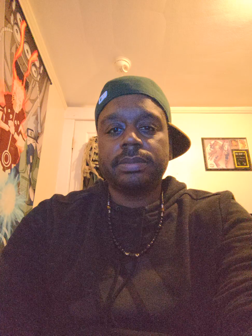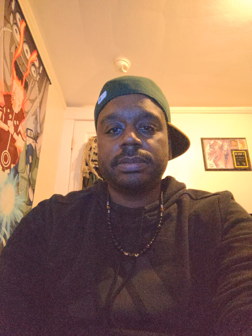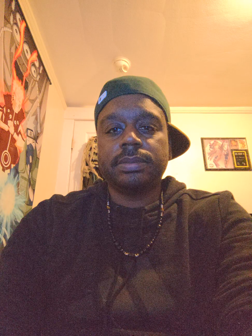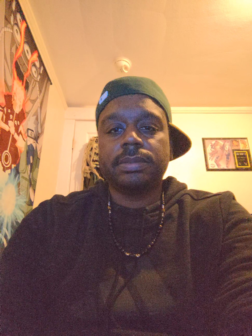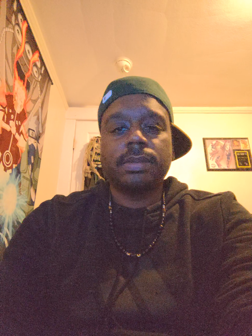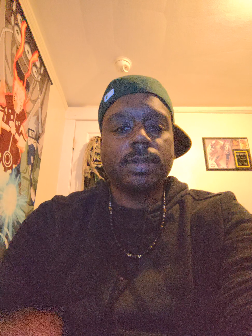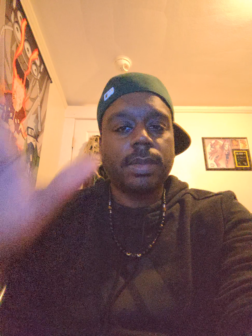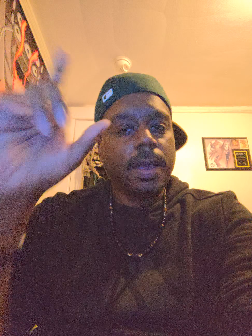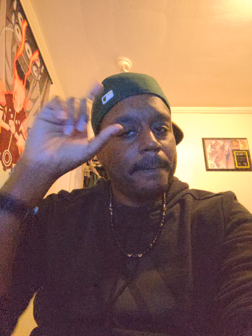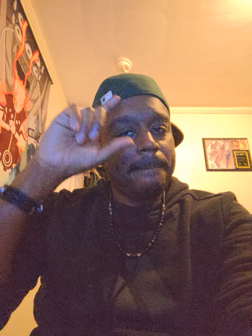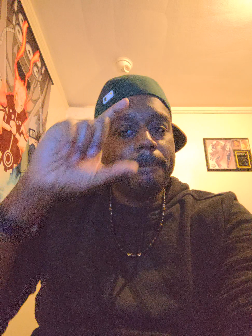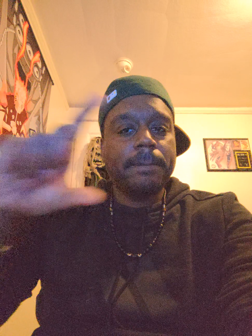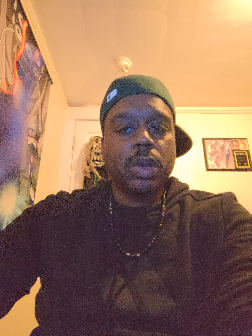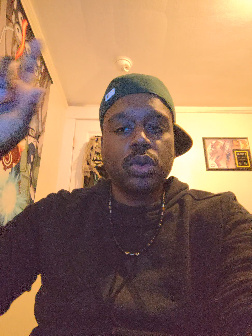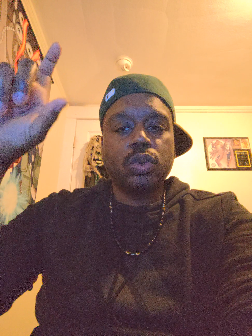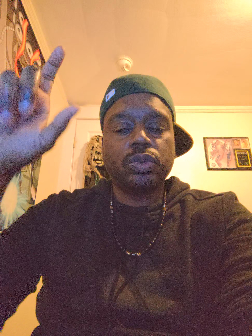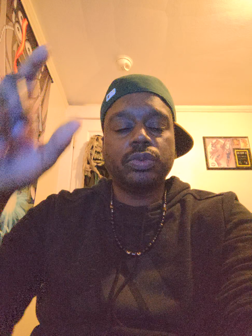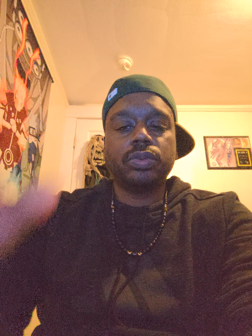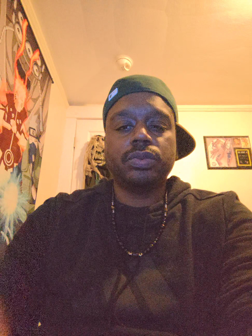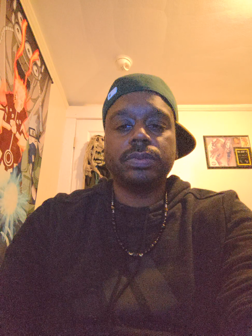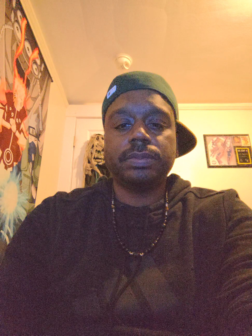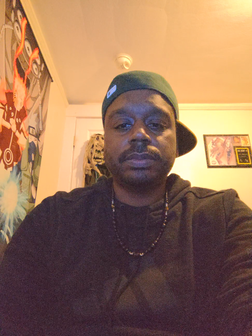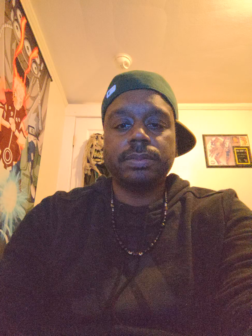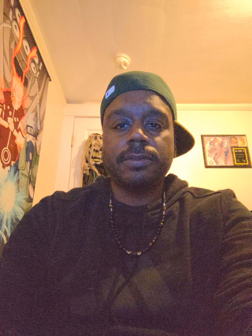moon